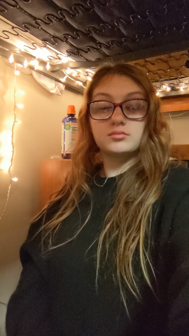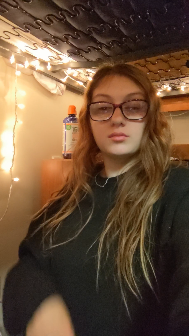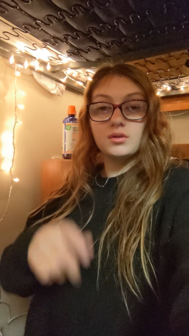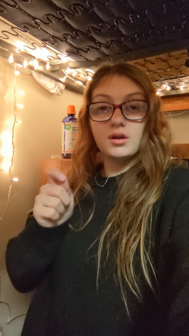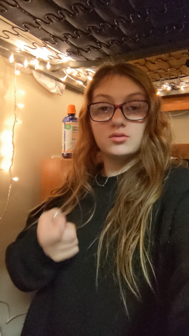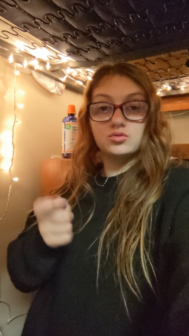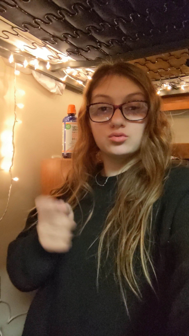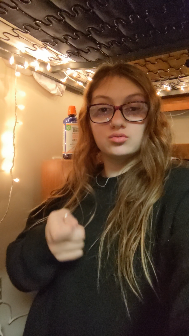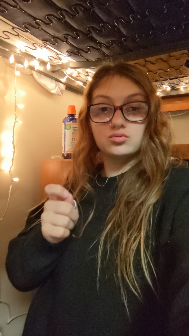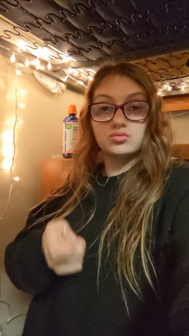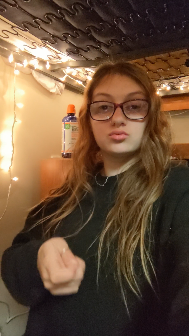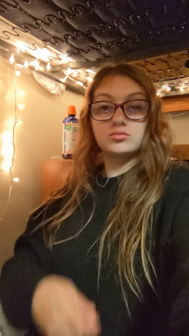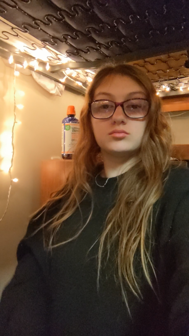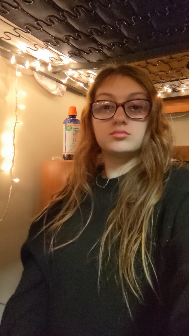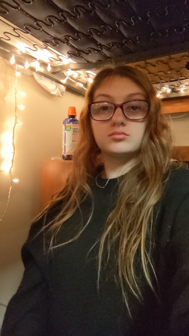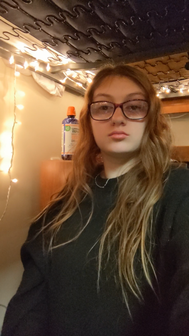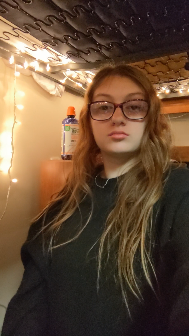cart